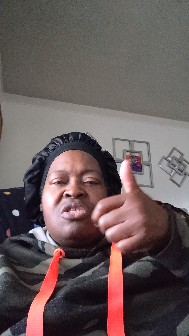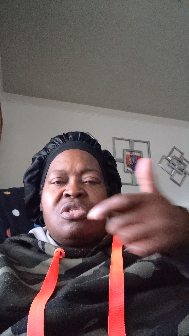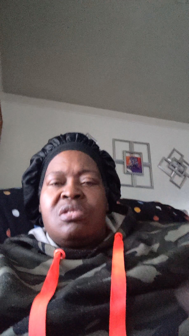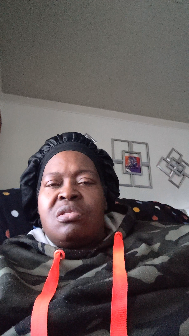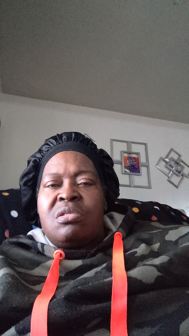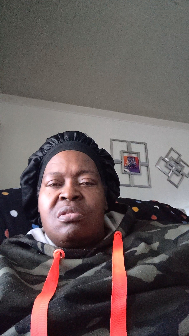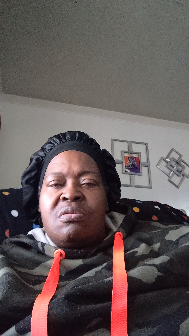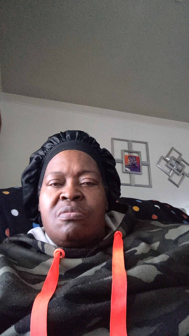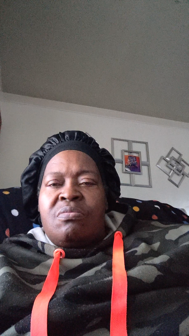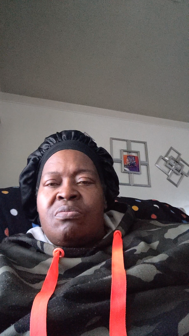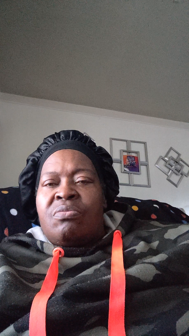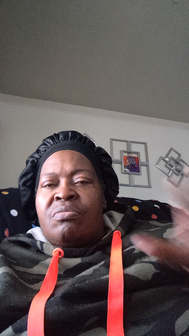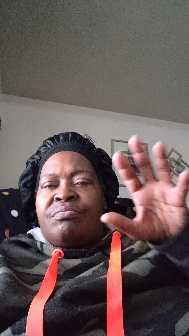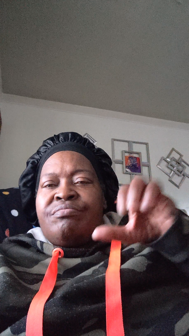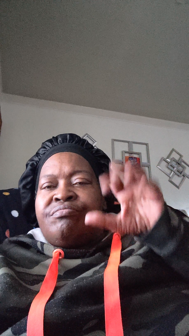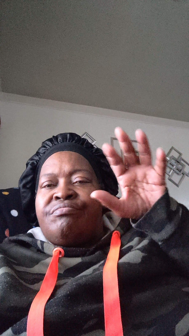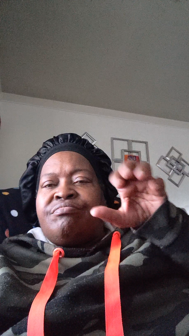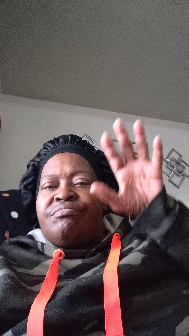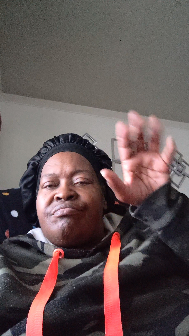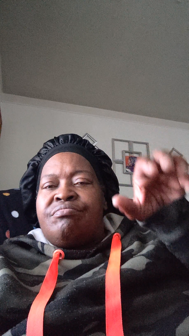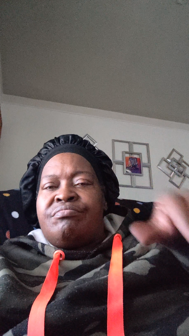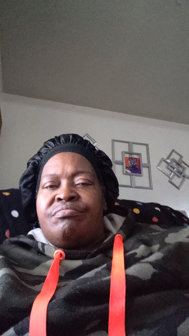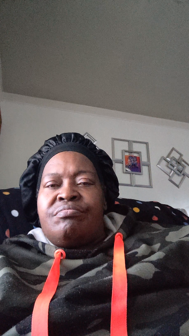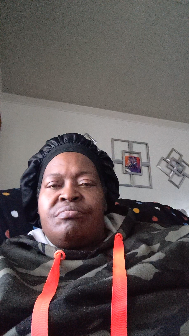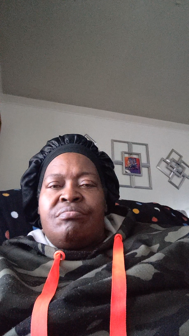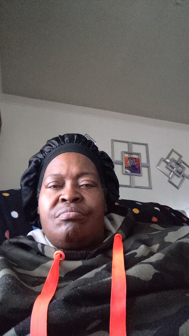ladder